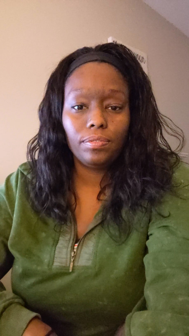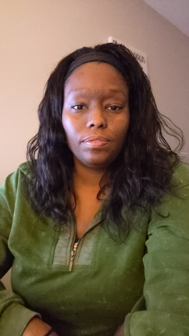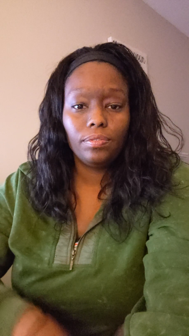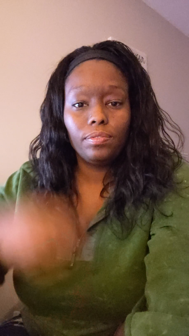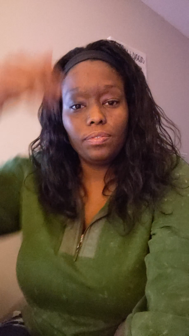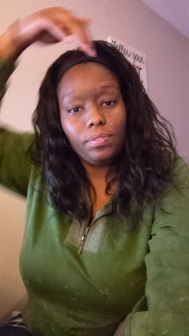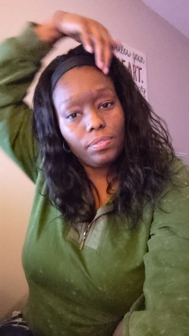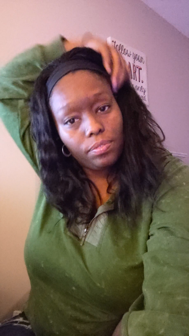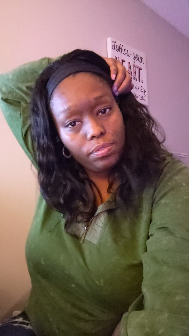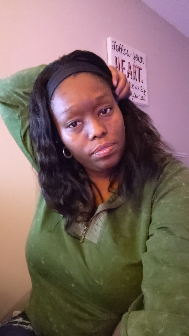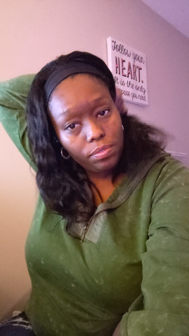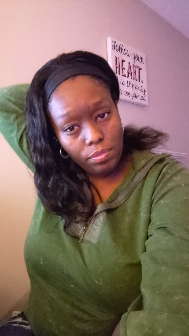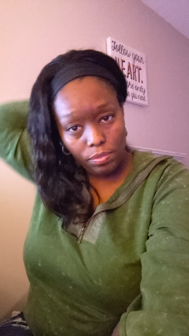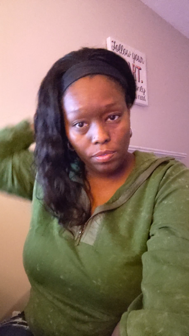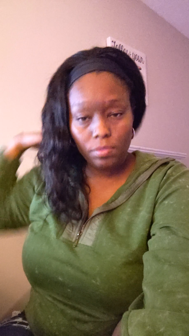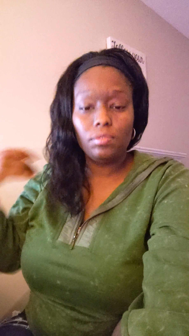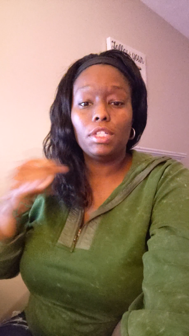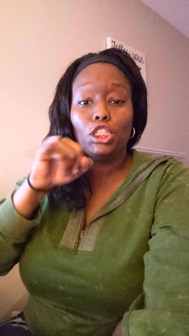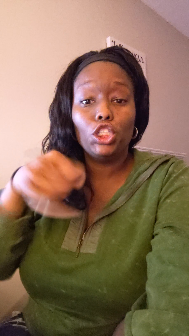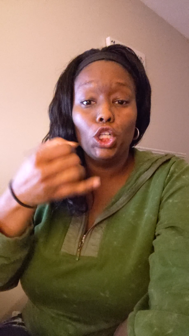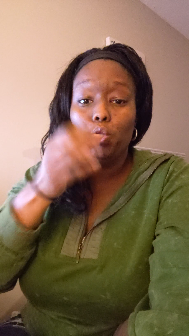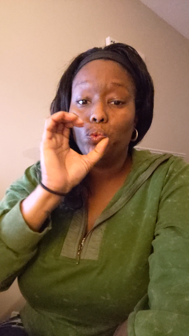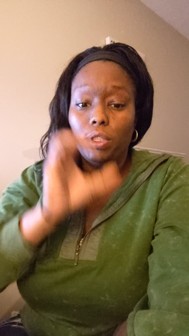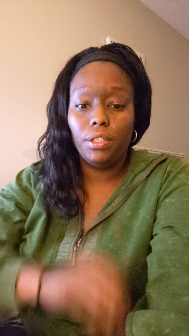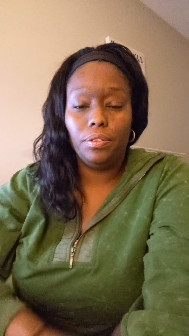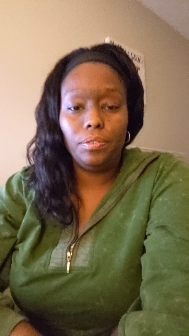juice